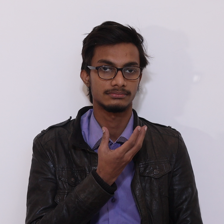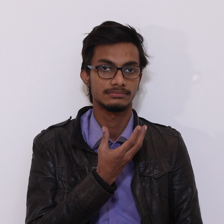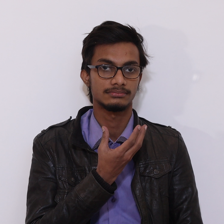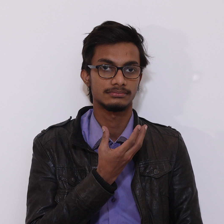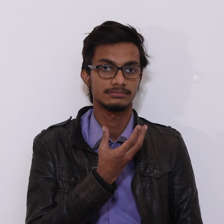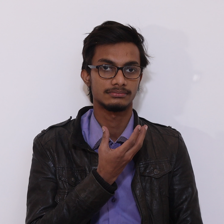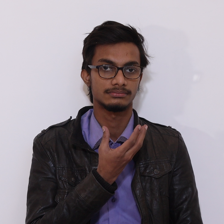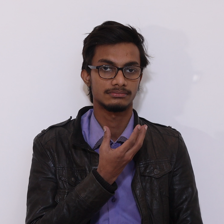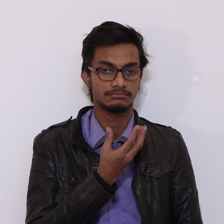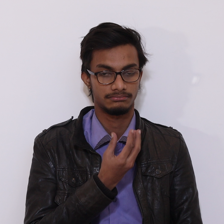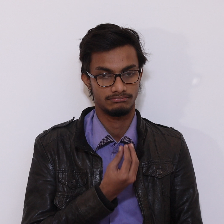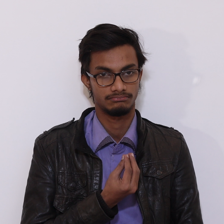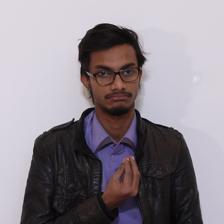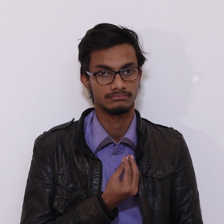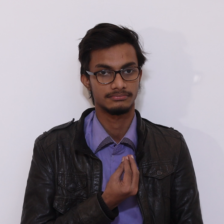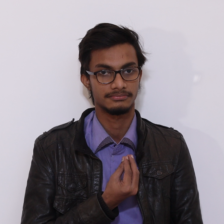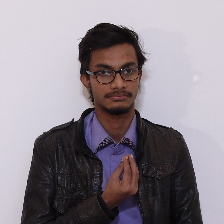sad